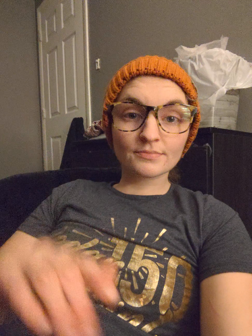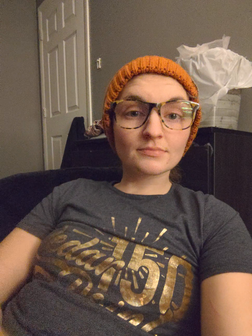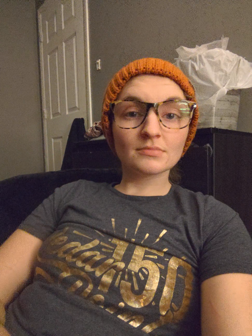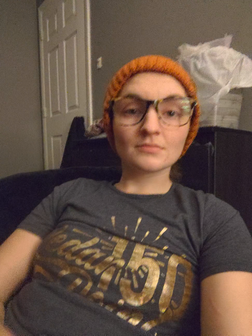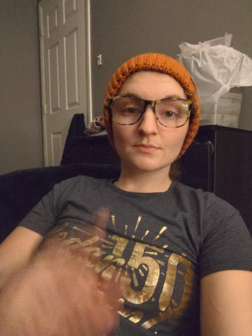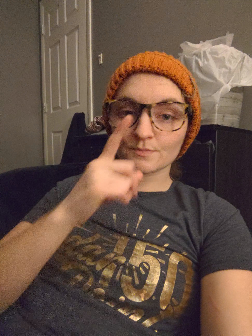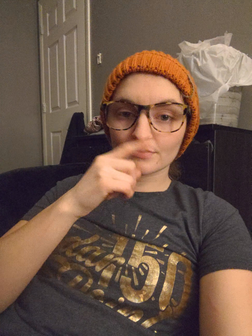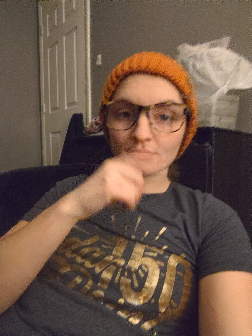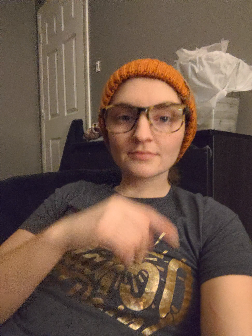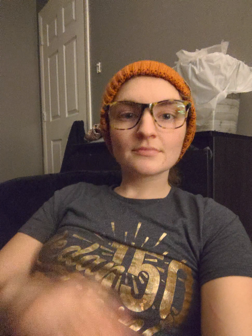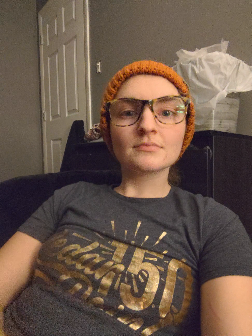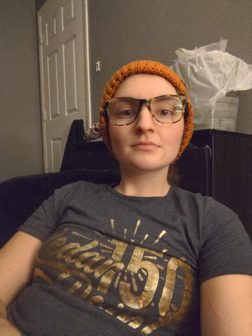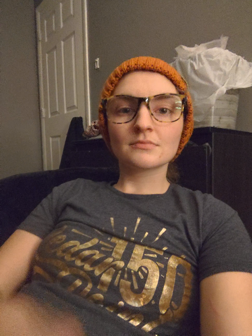mouse